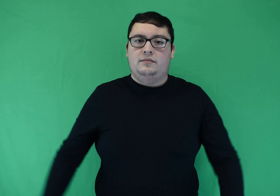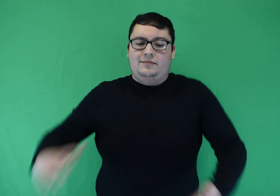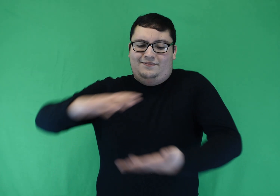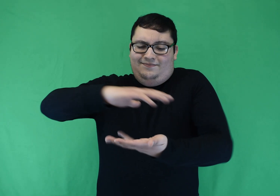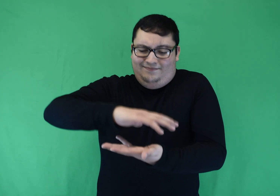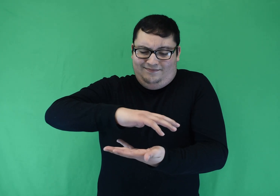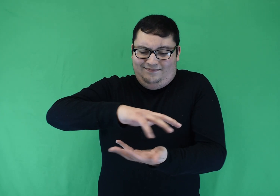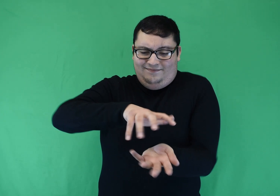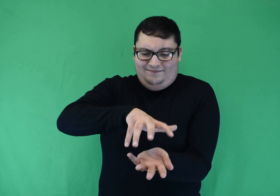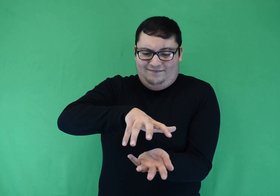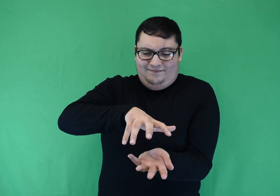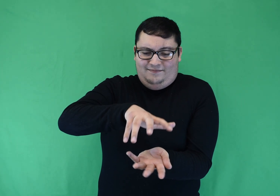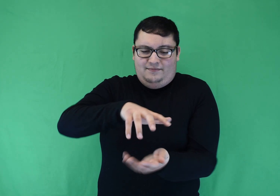presionar